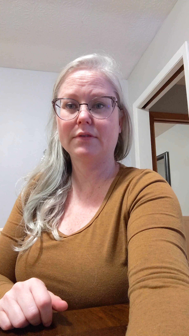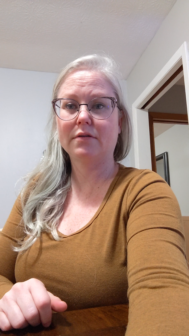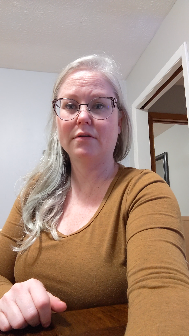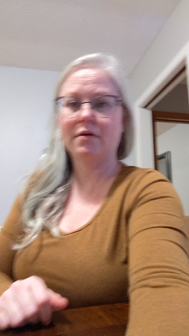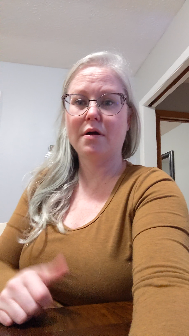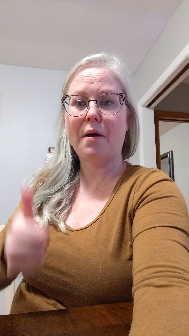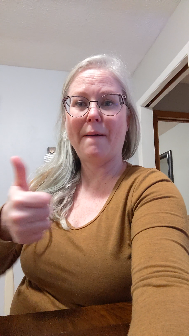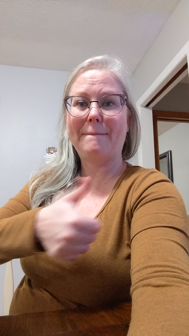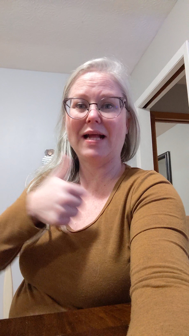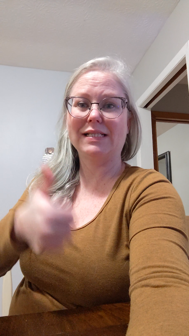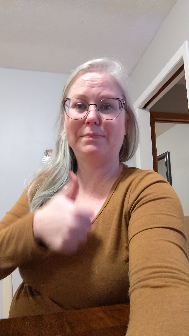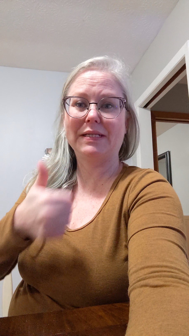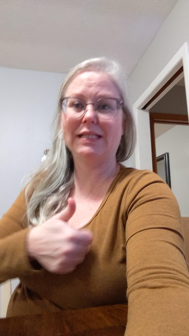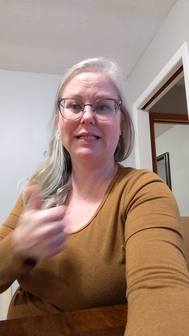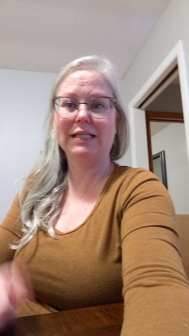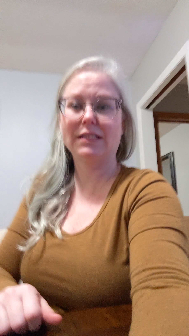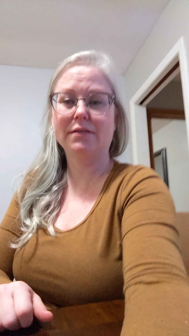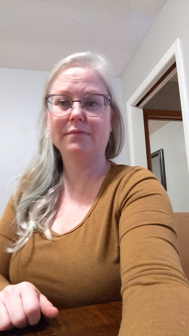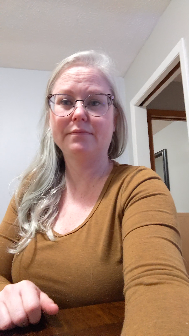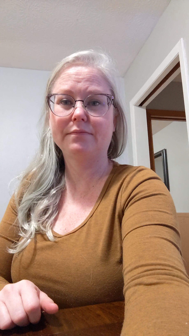basement